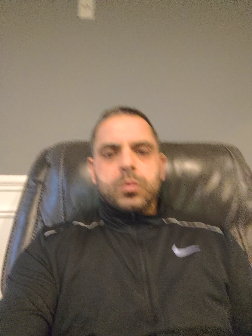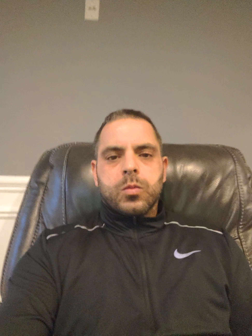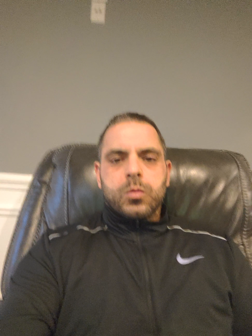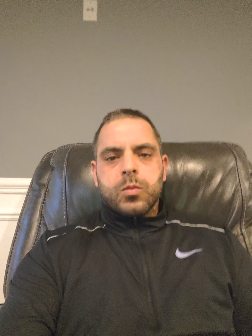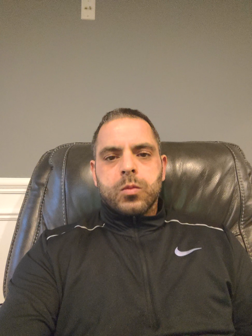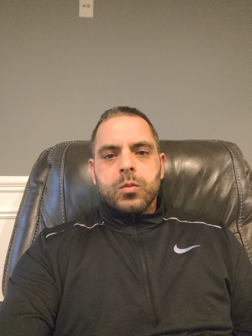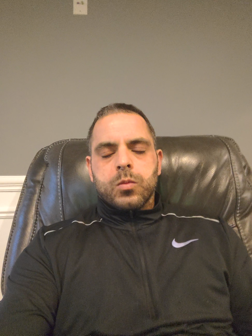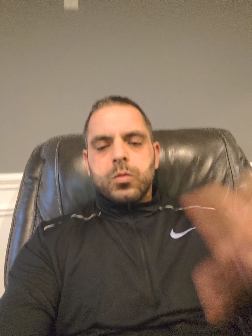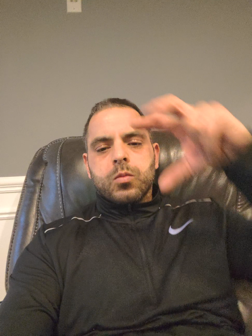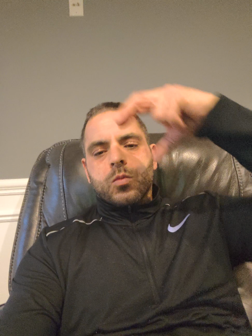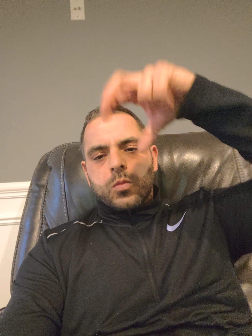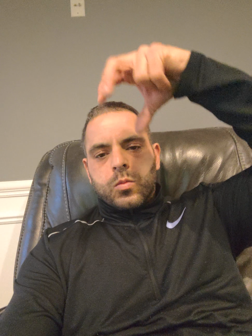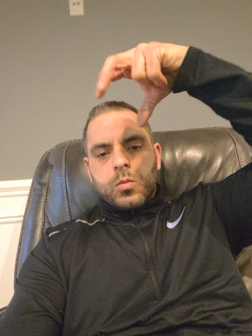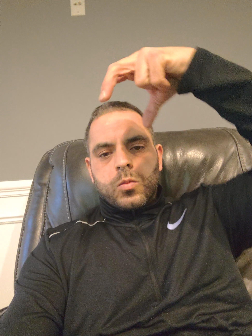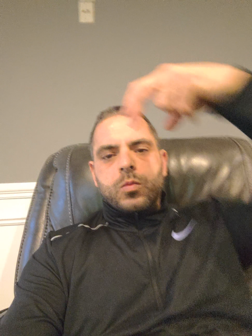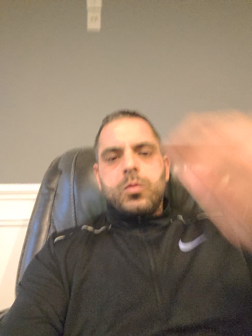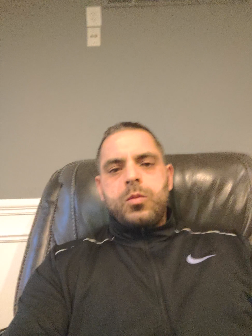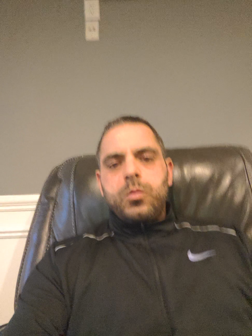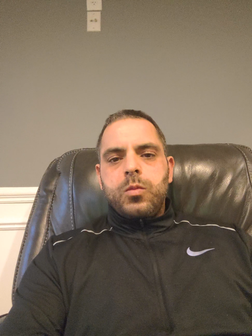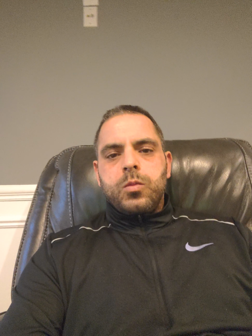helicopter